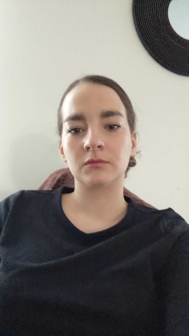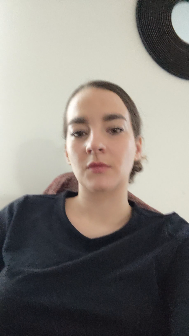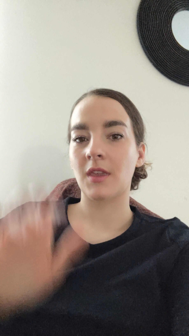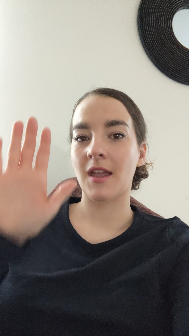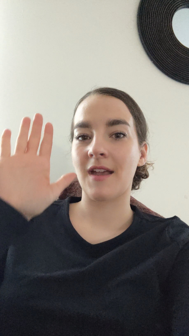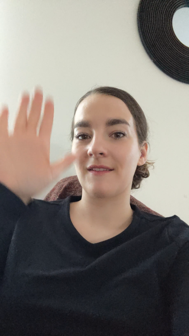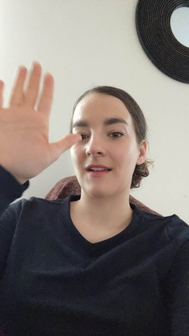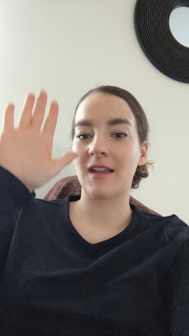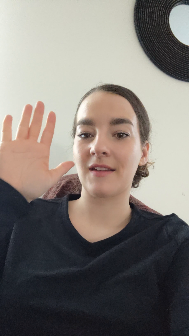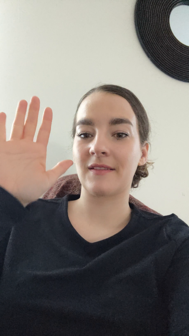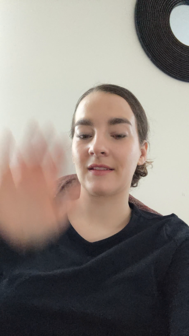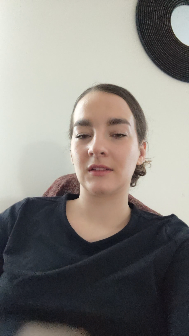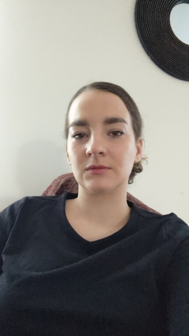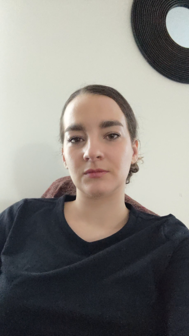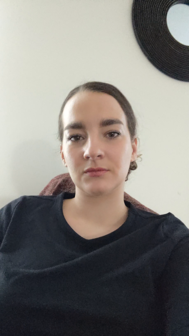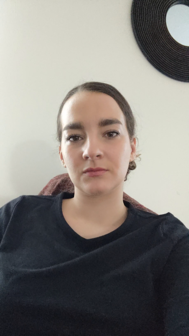give me five